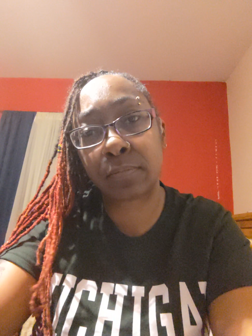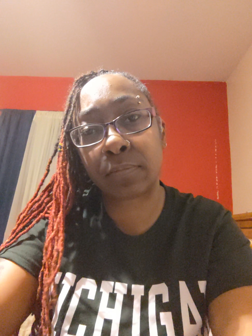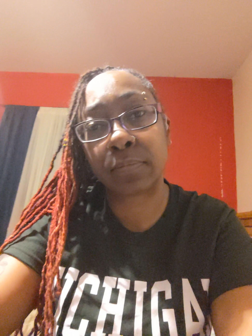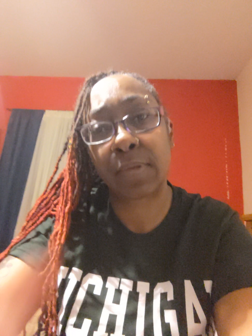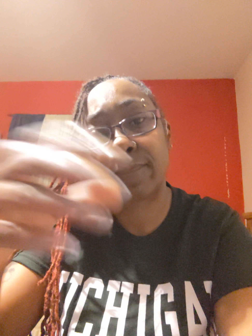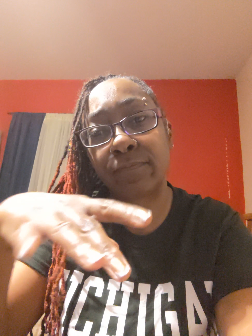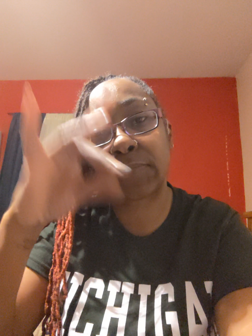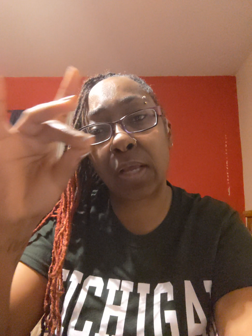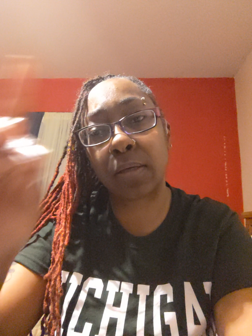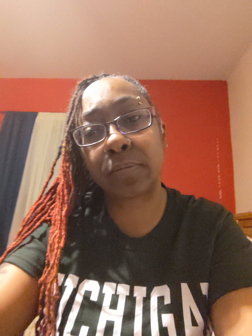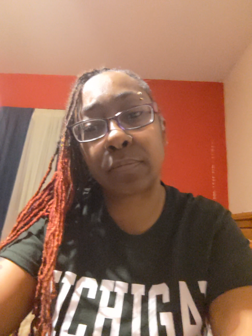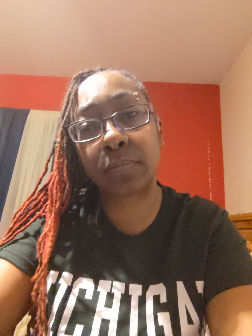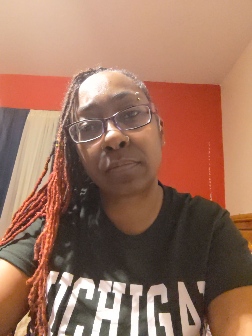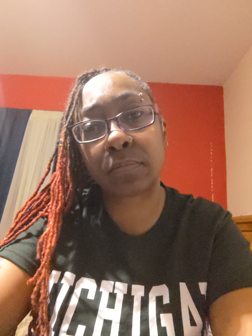find